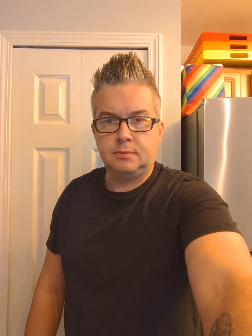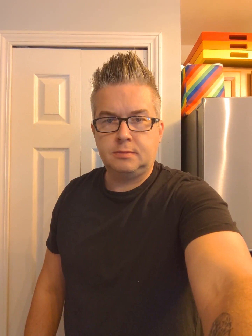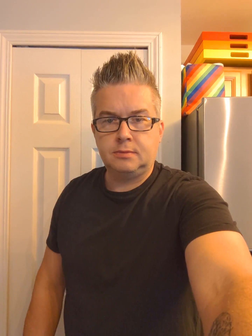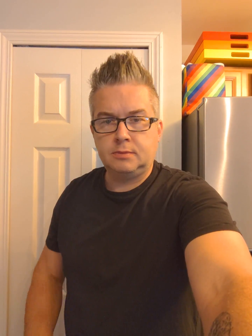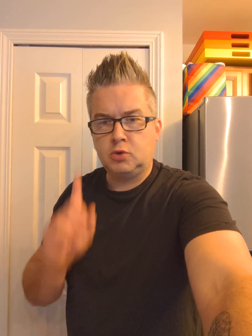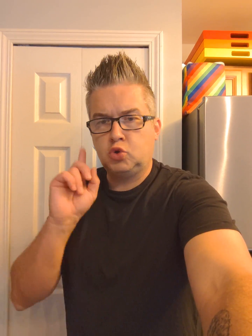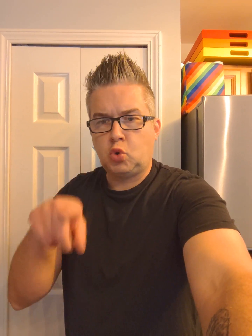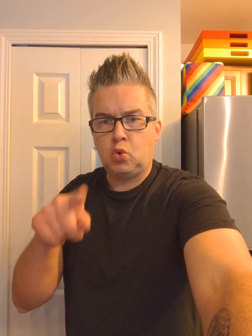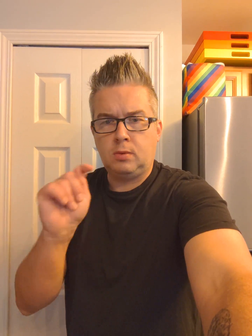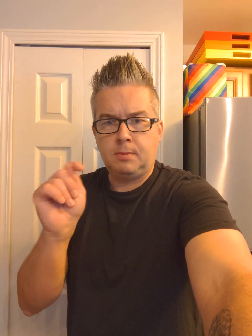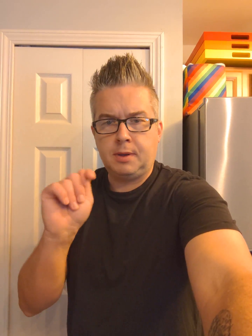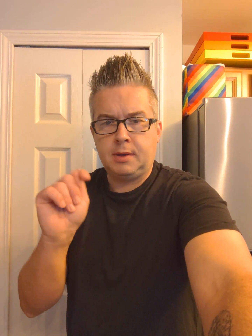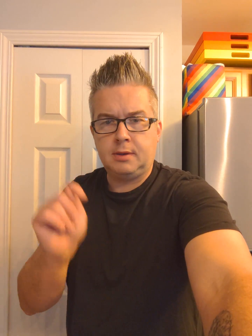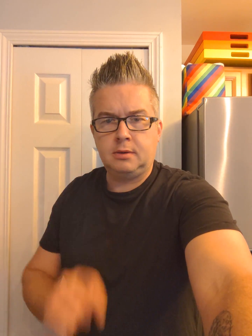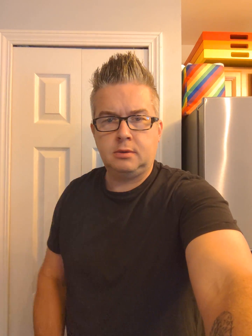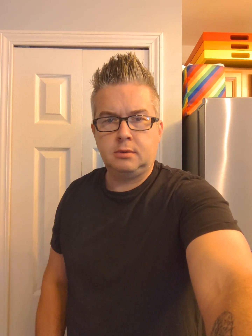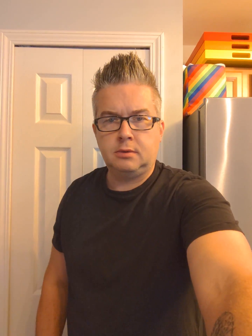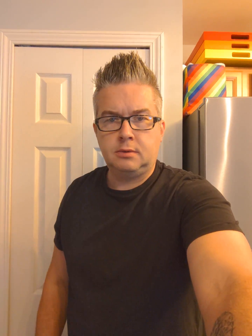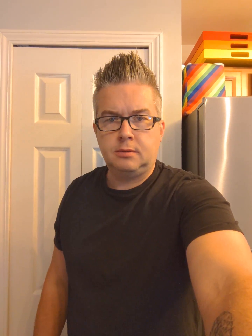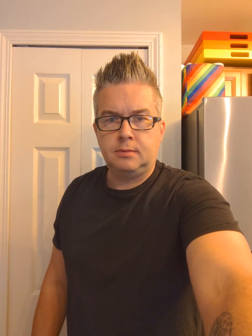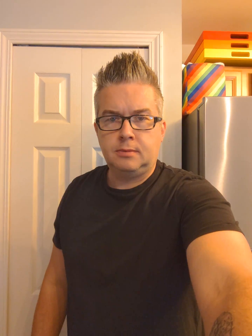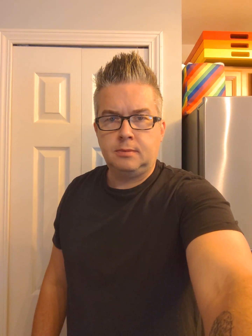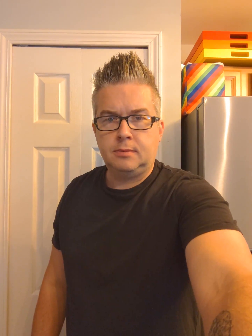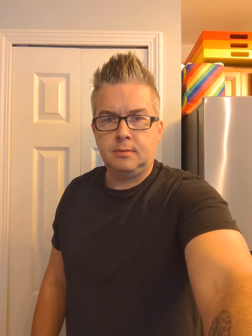go potty